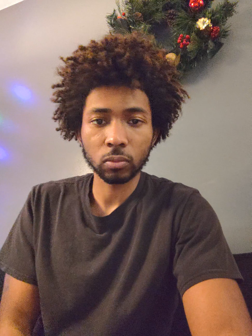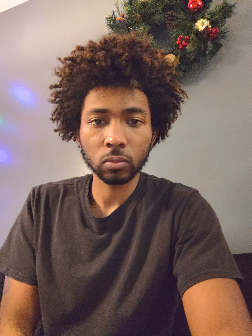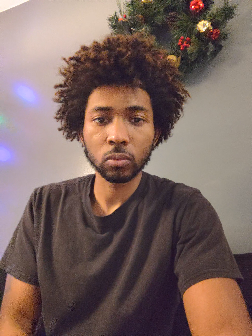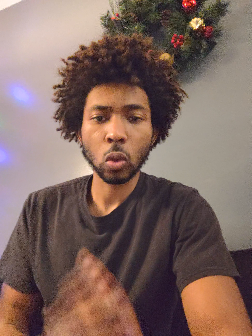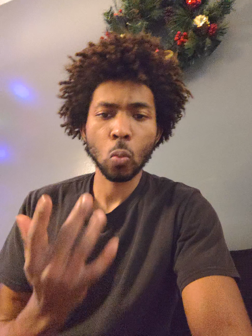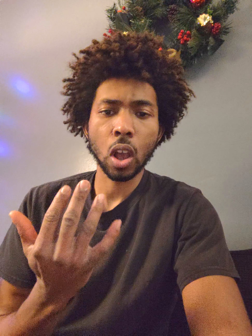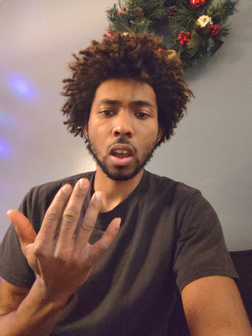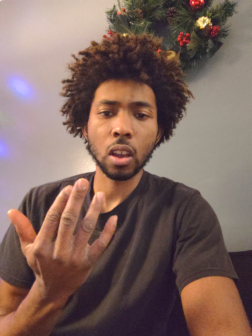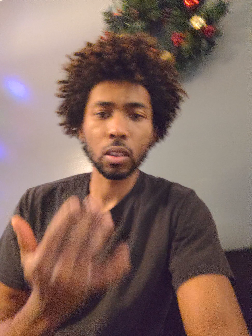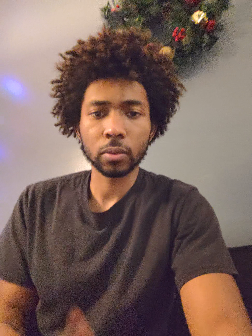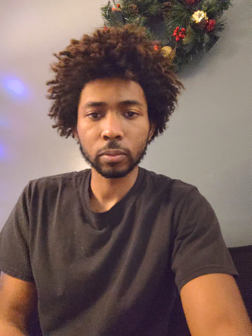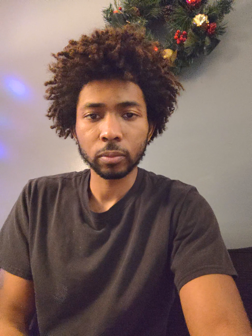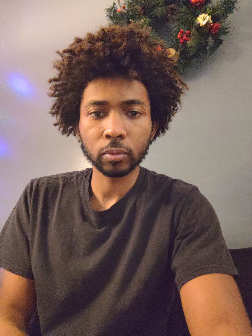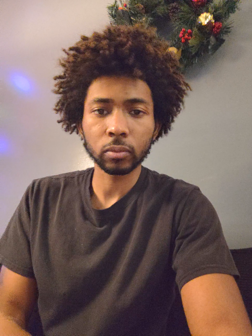wait